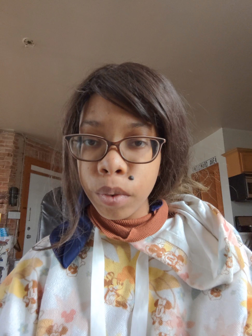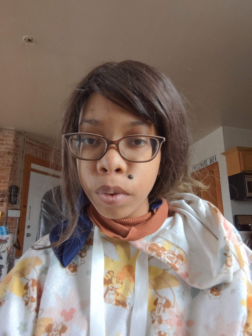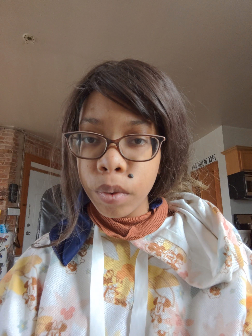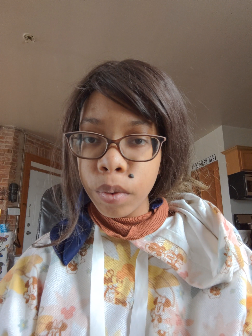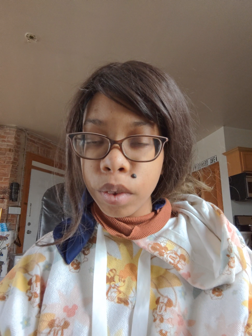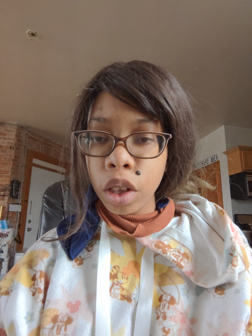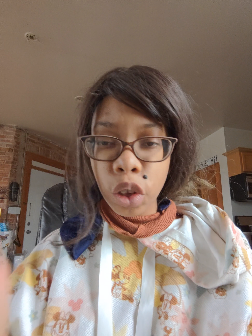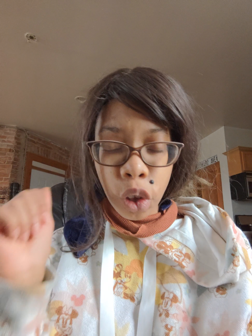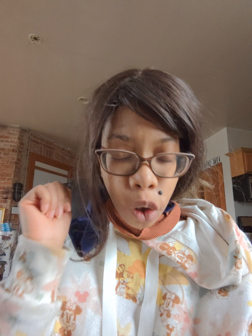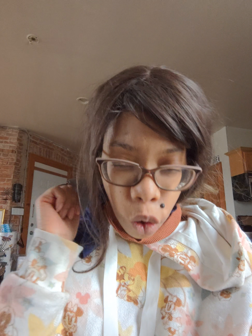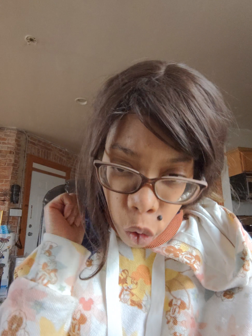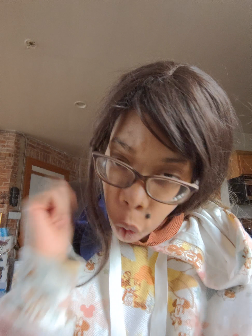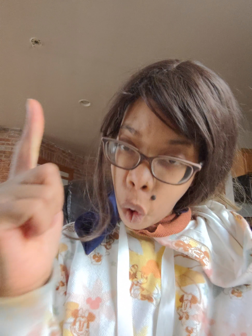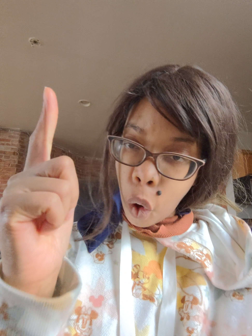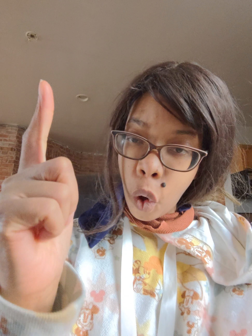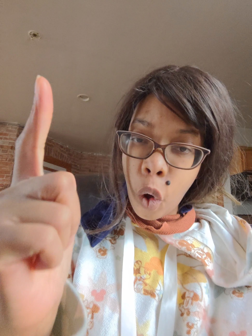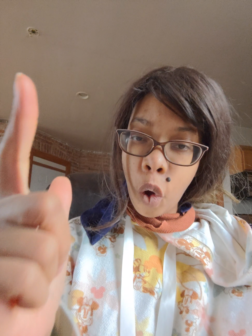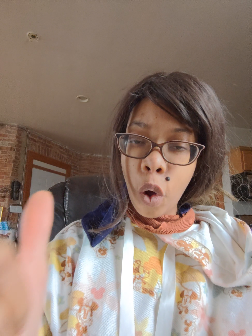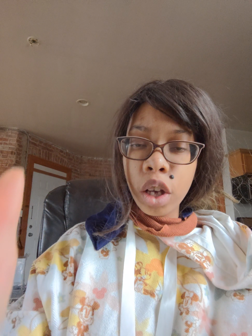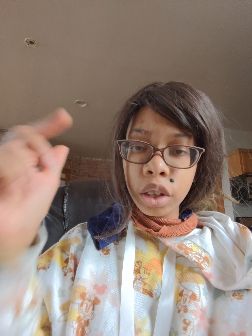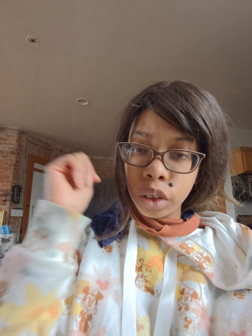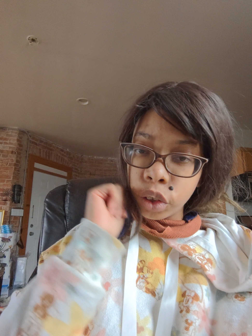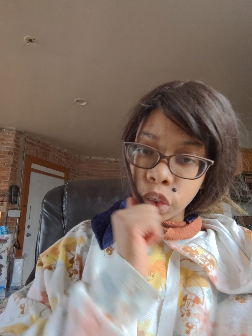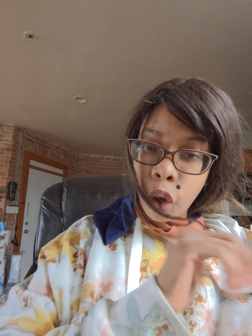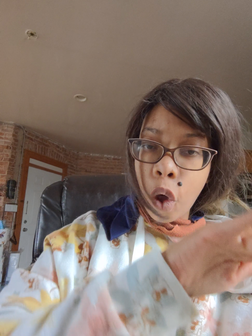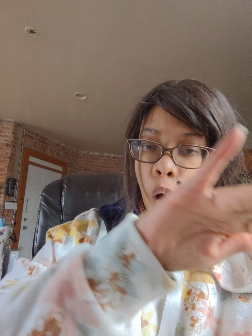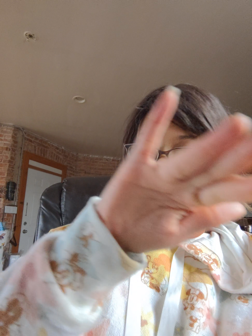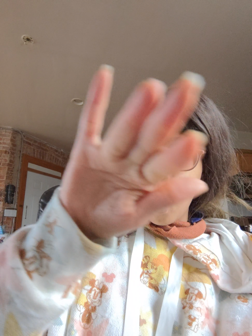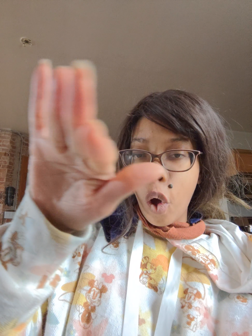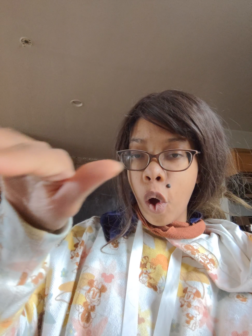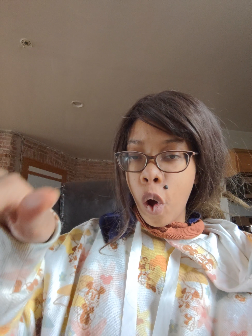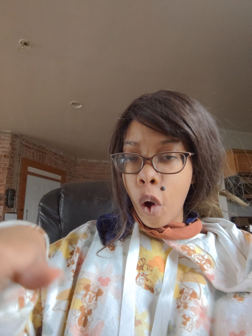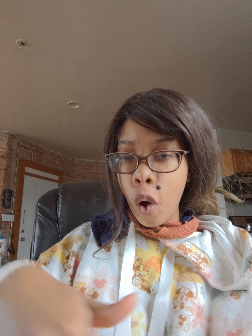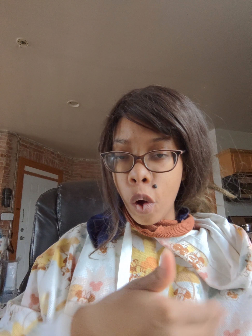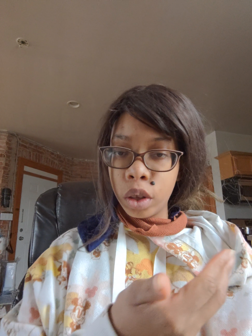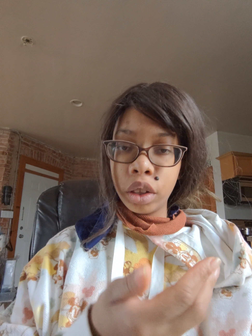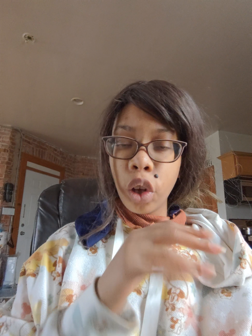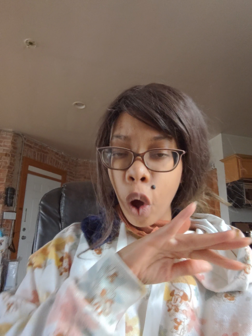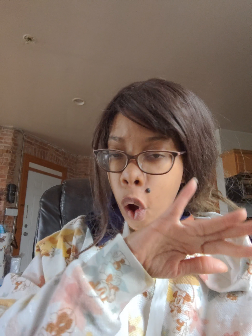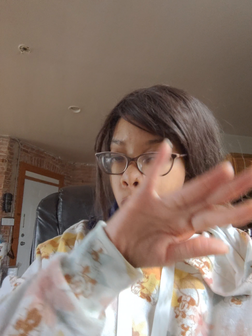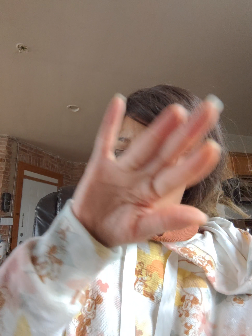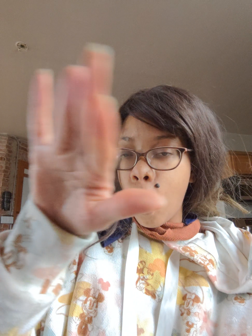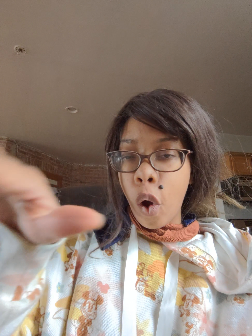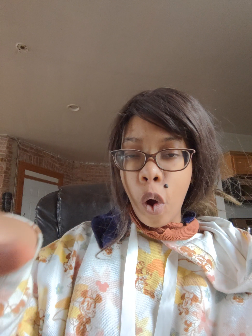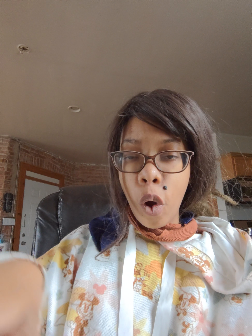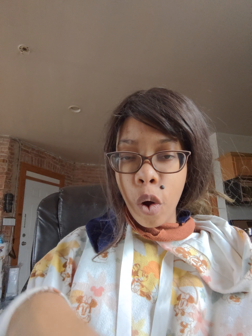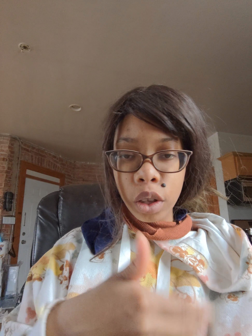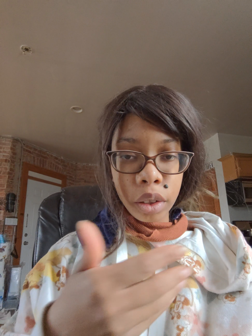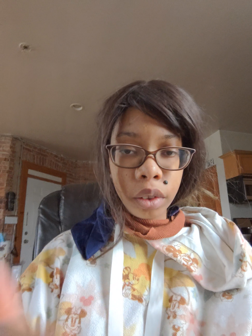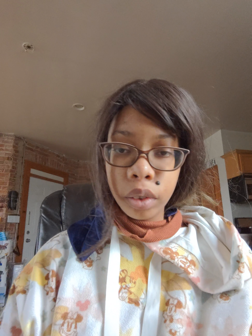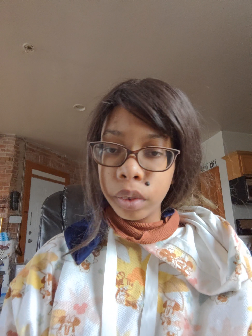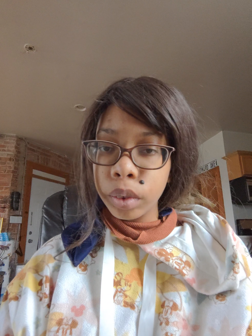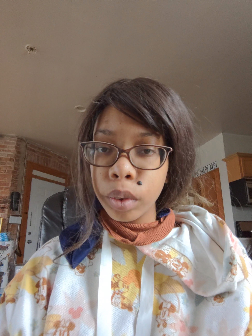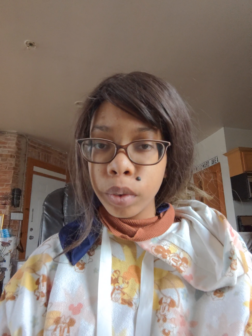all